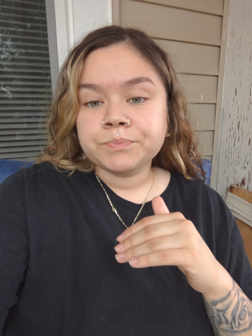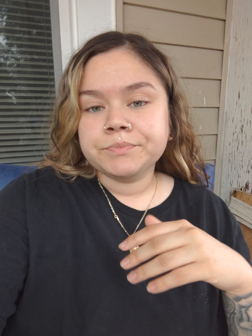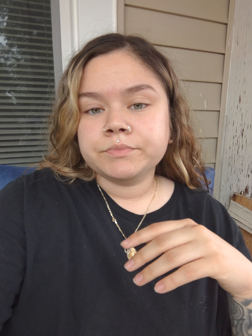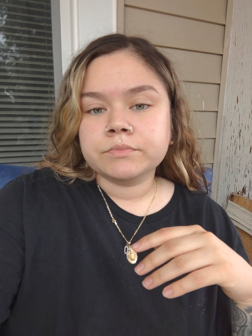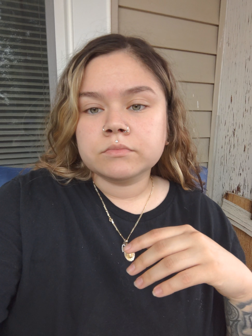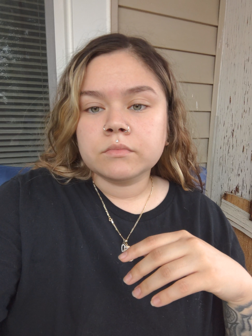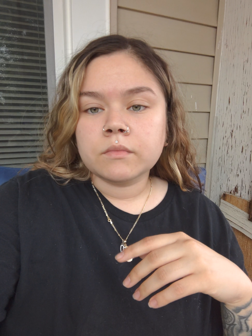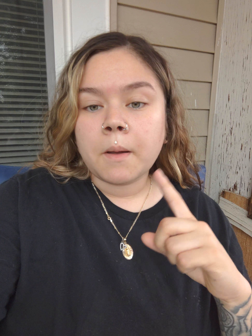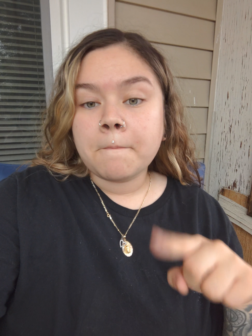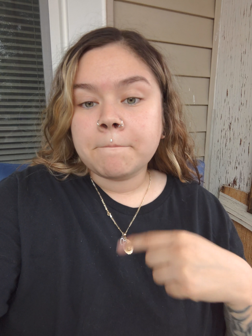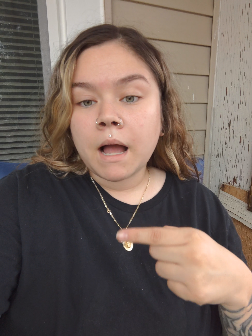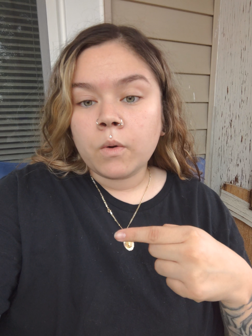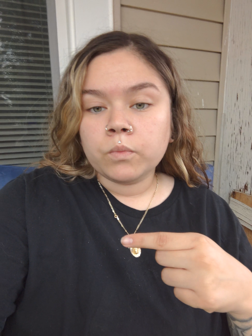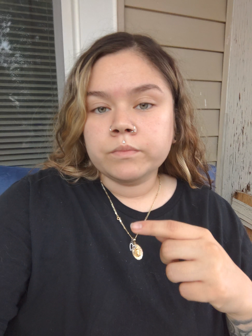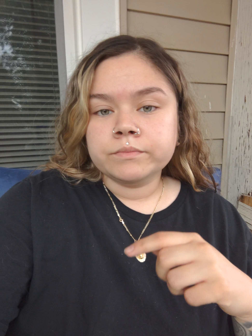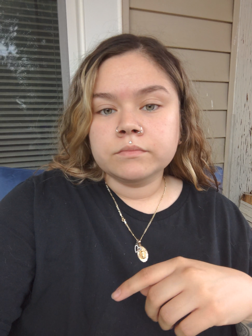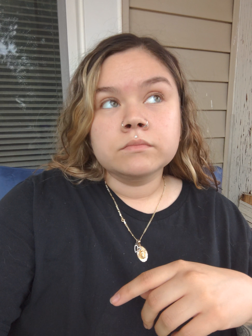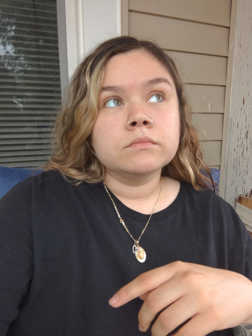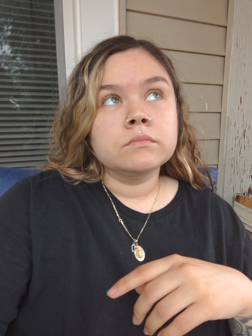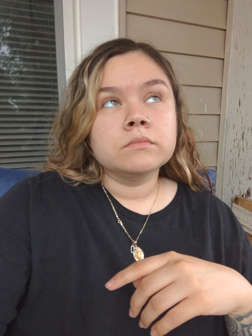about